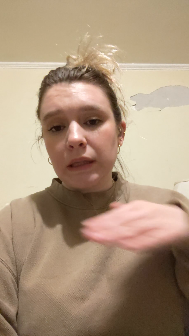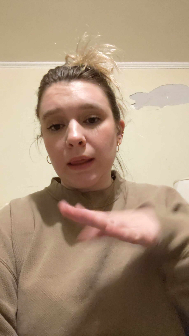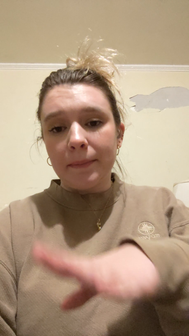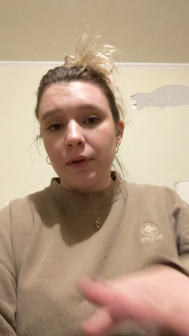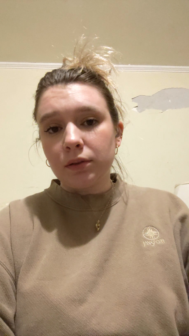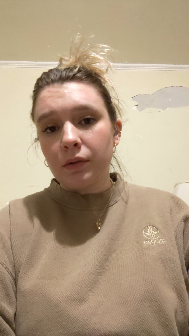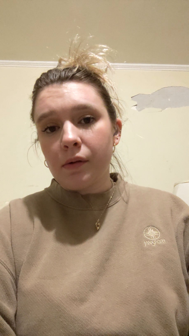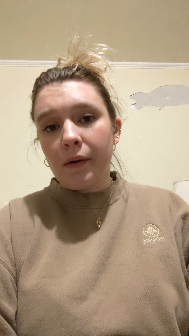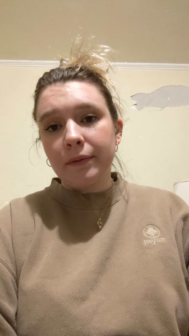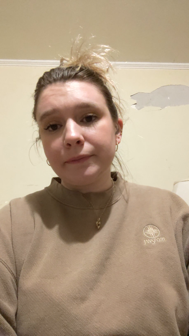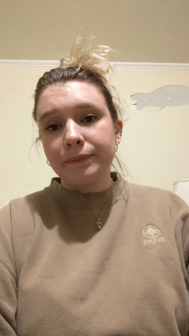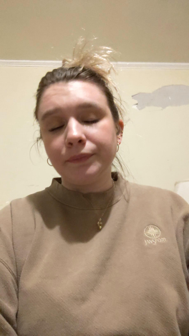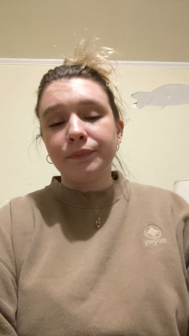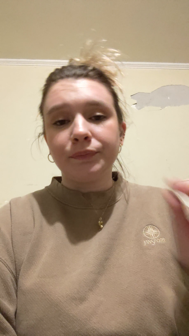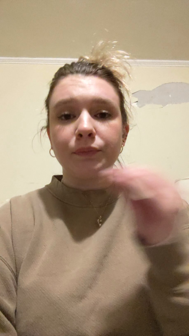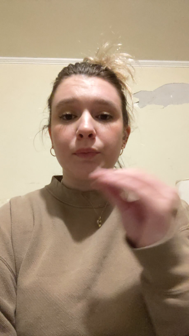more